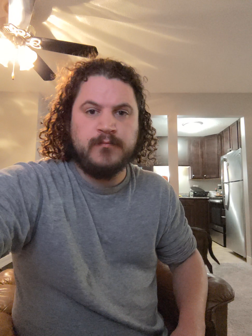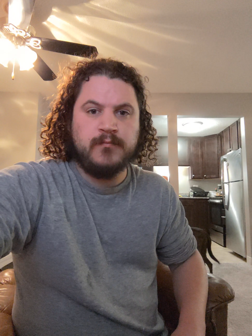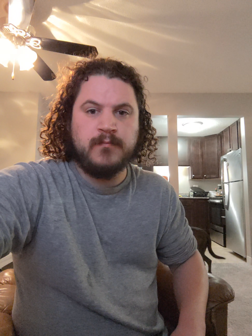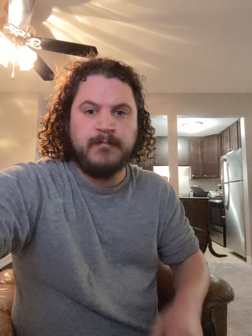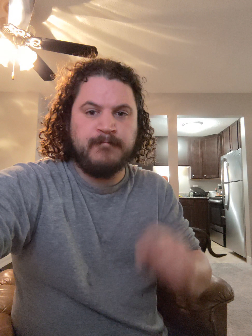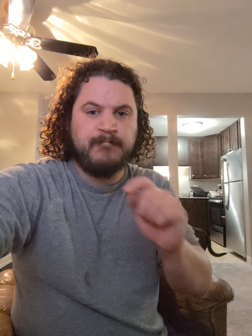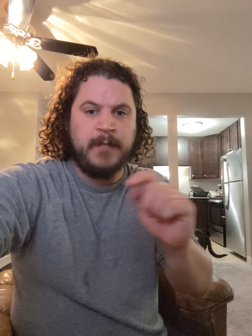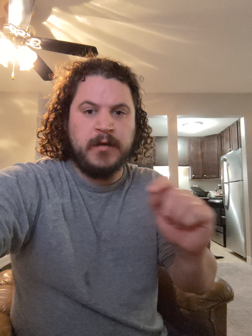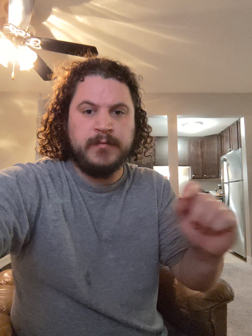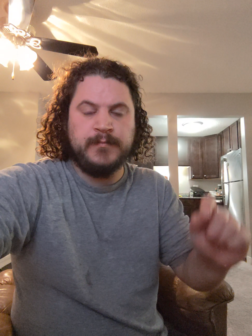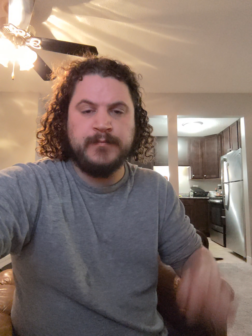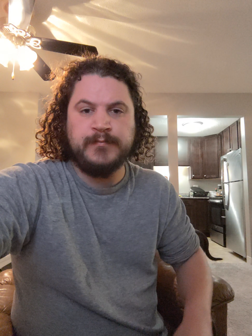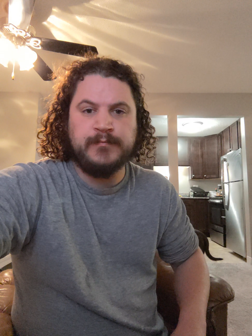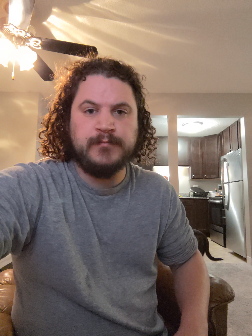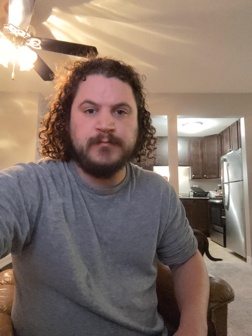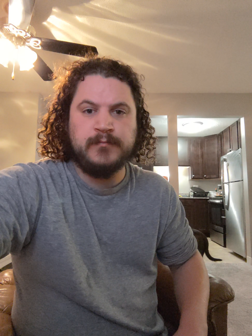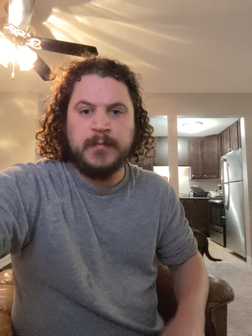pen